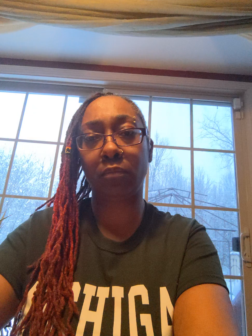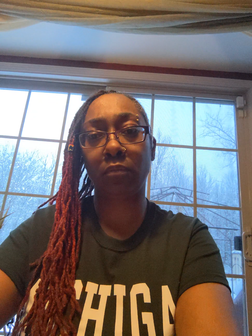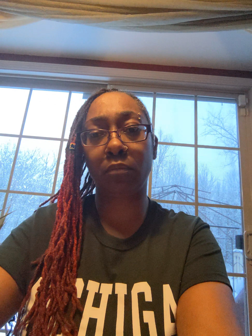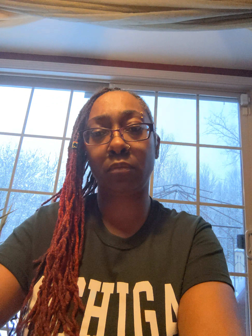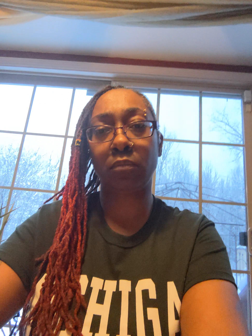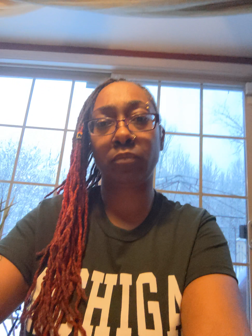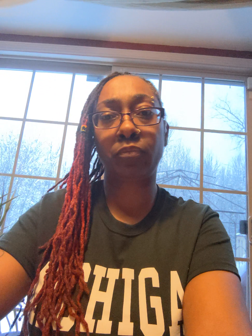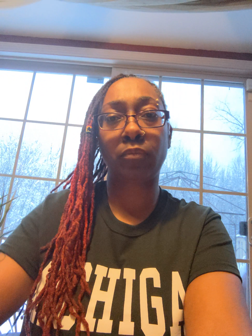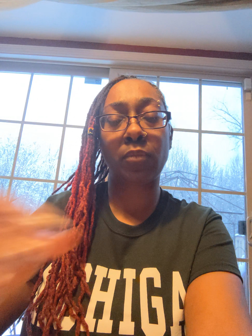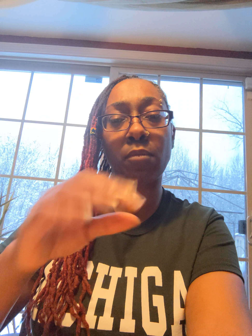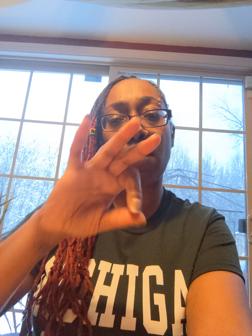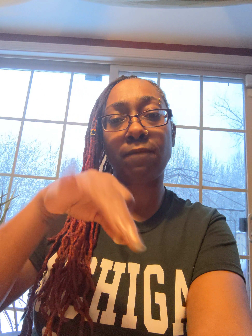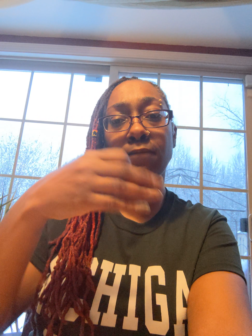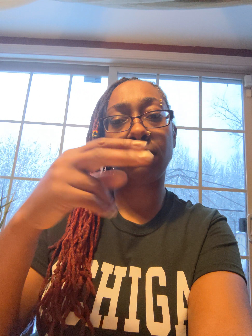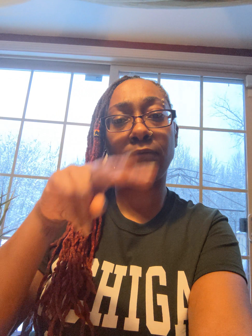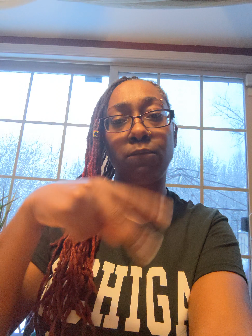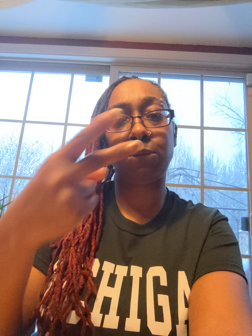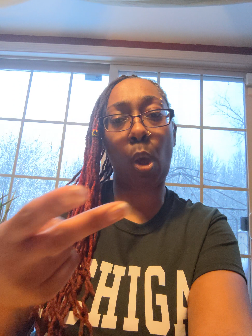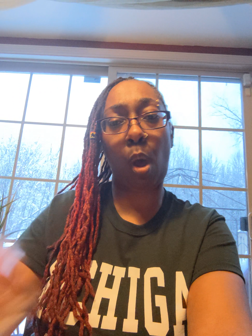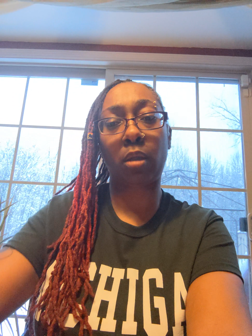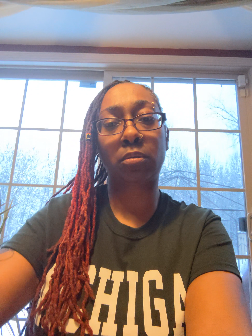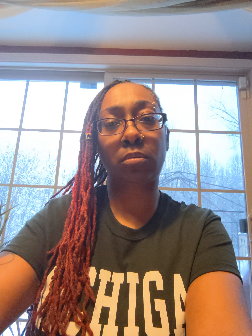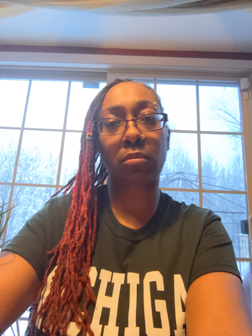fall